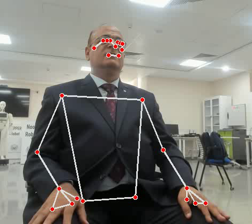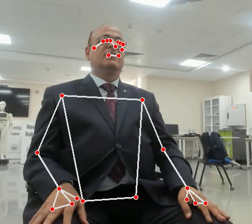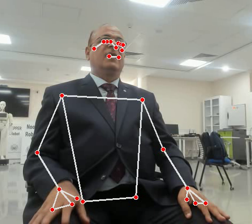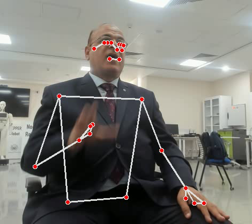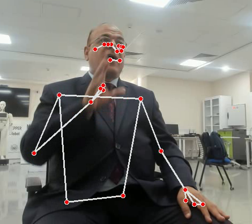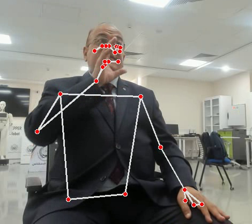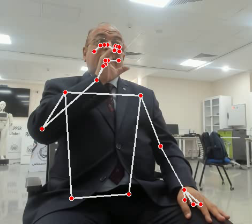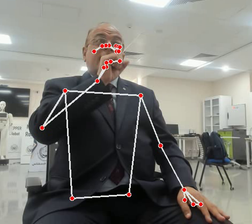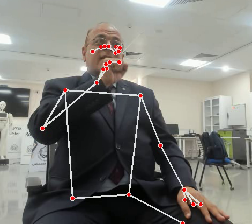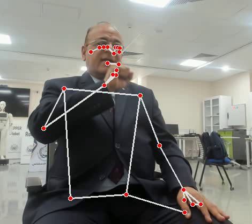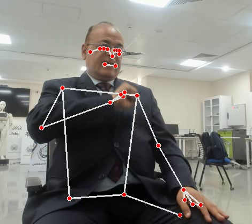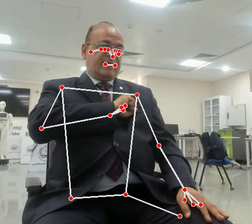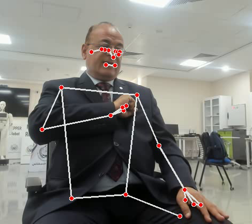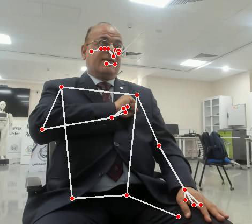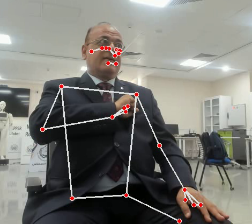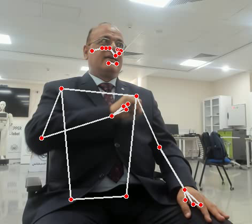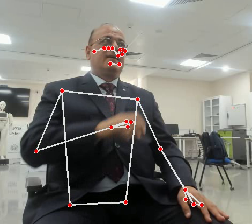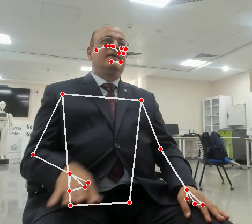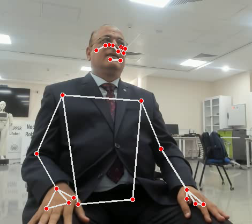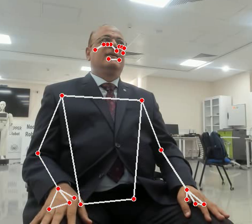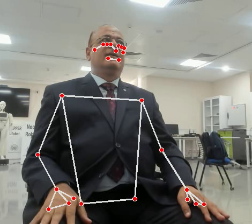fe sark